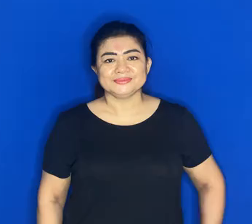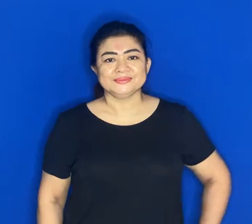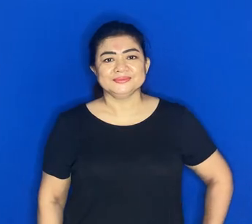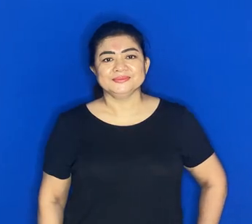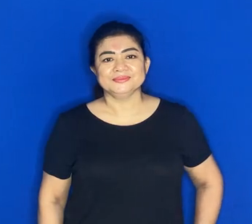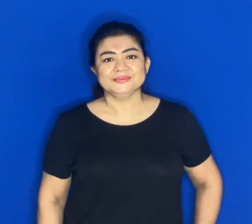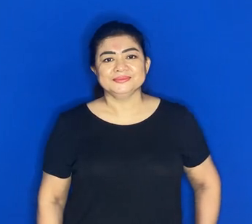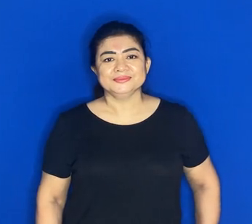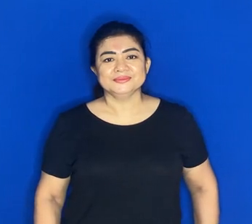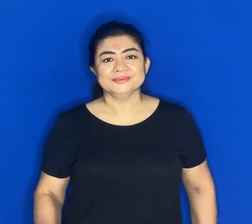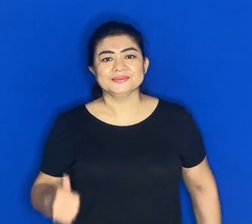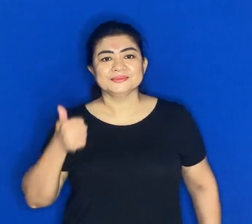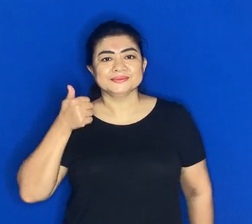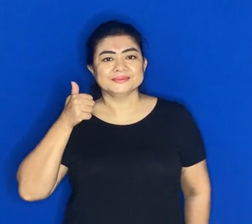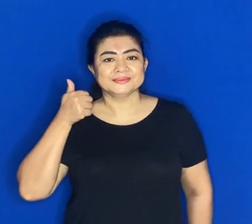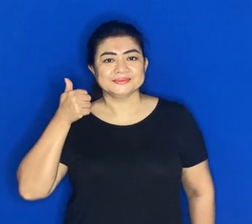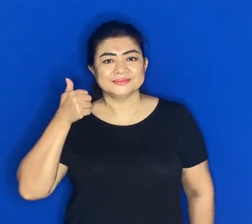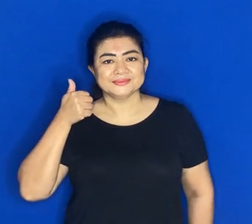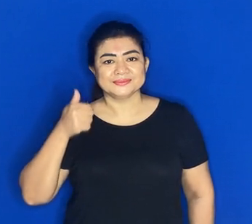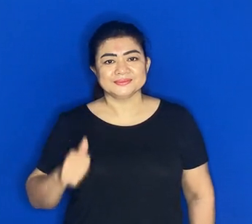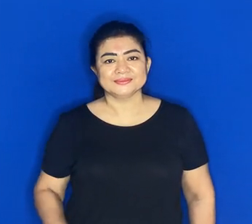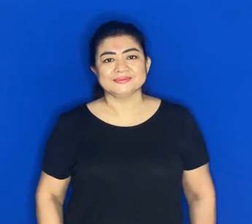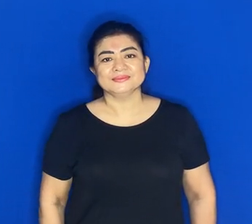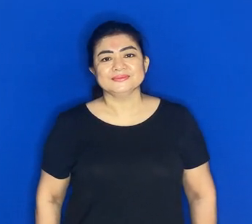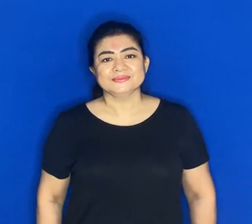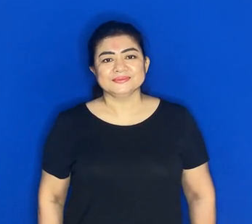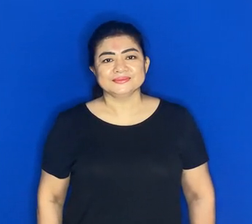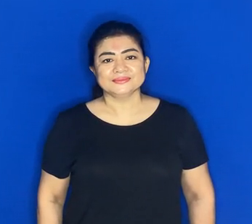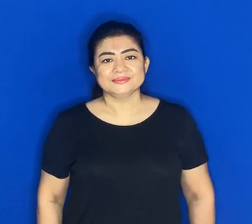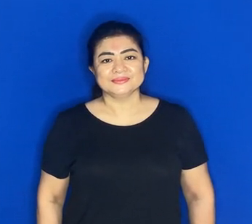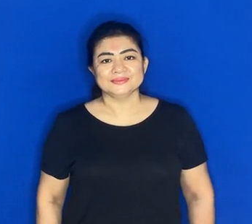auntie